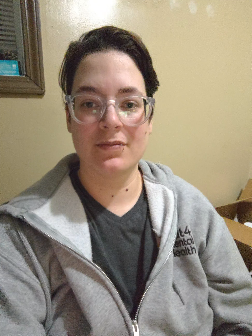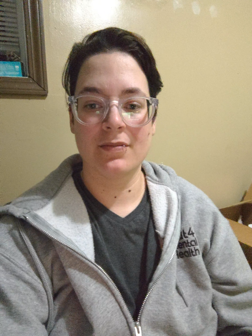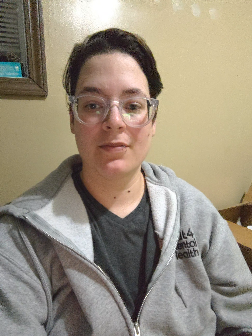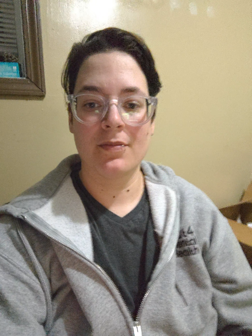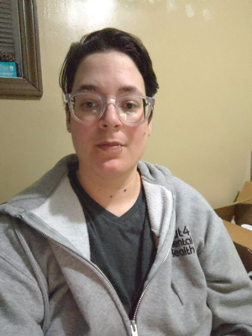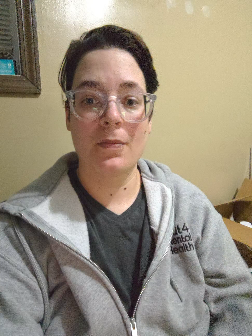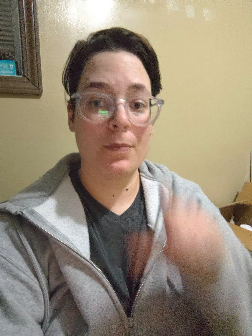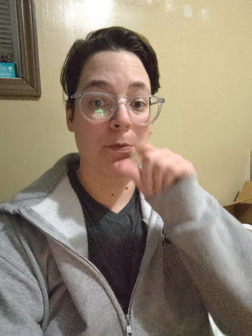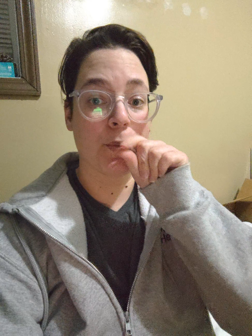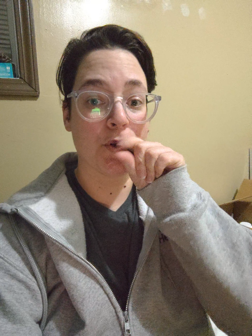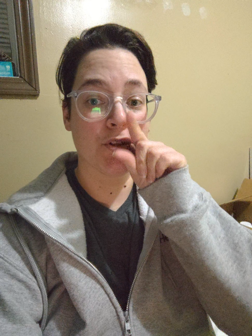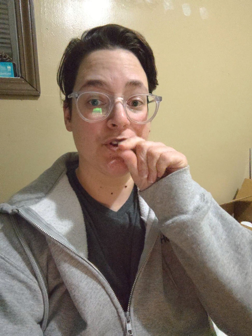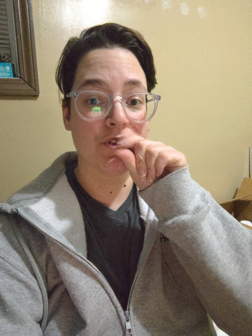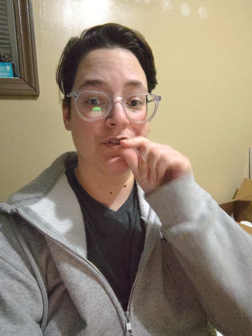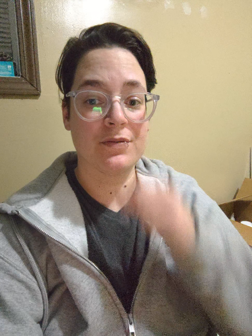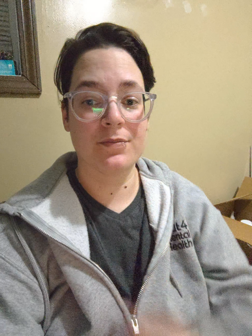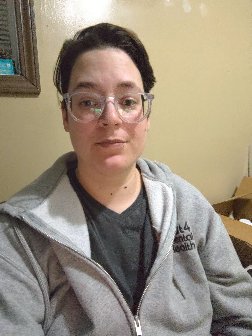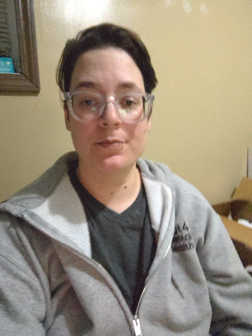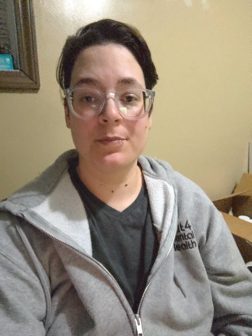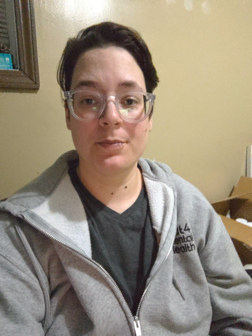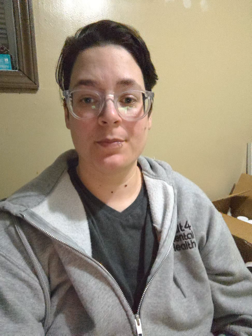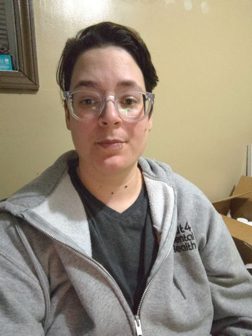bird